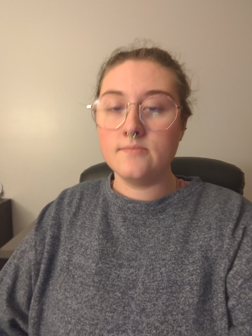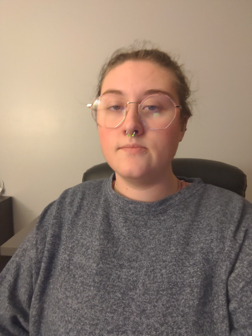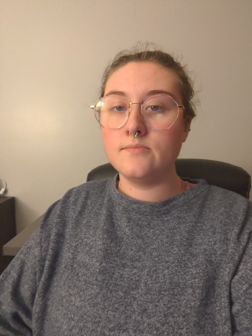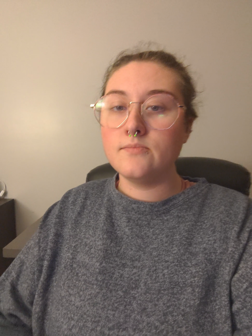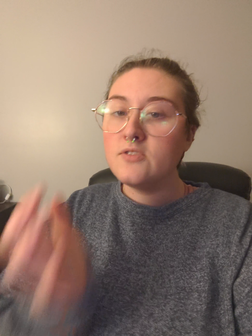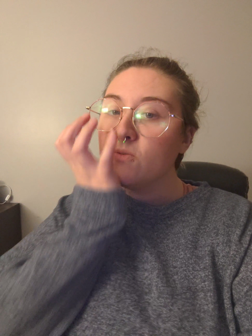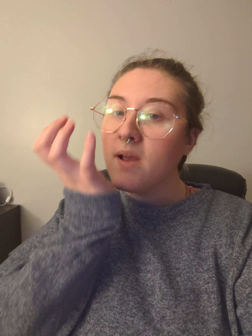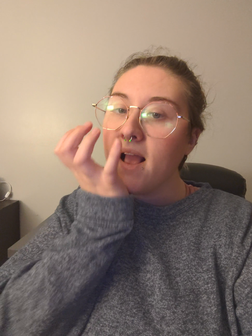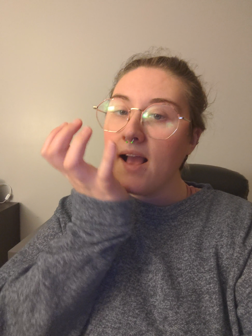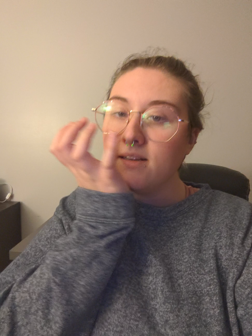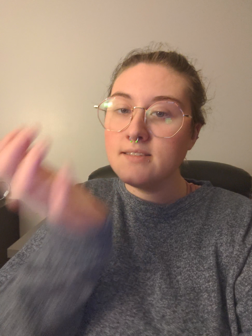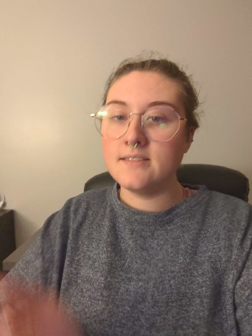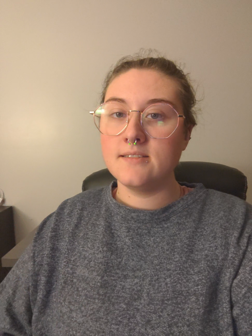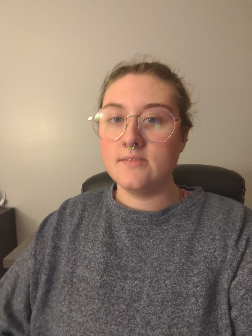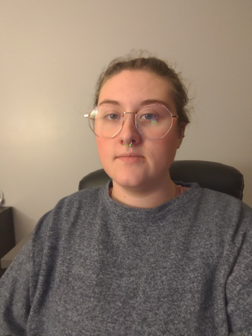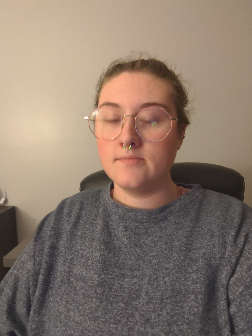grass